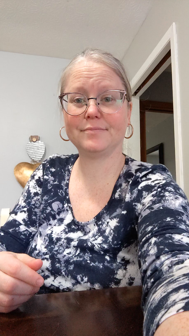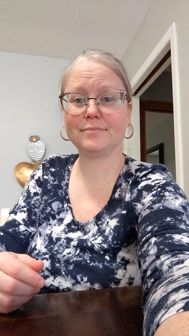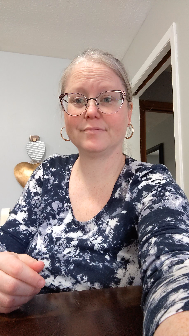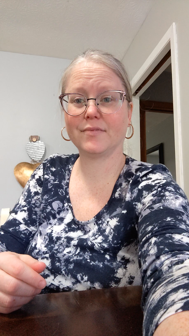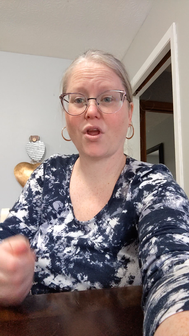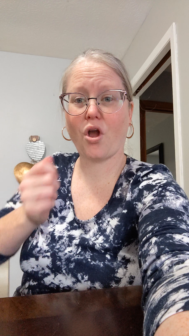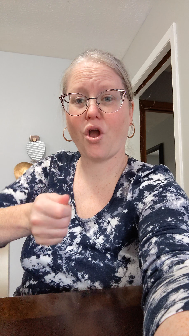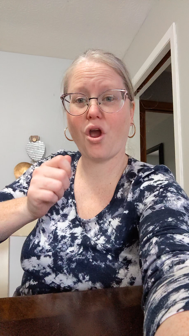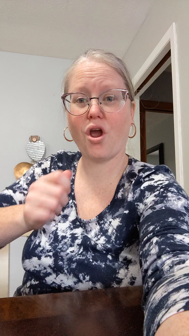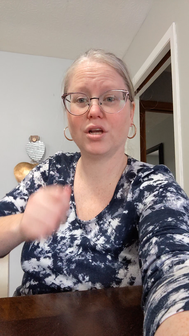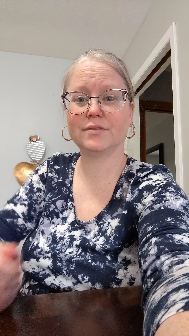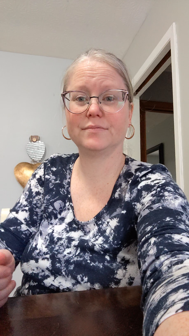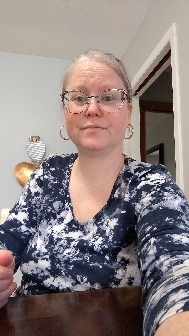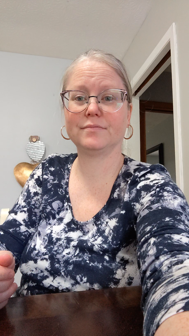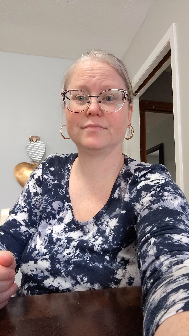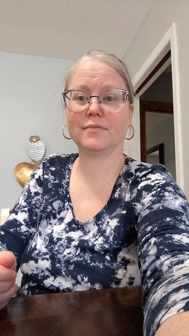cart